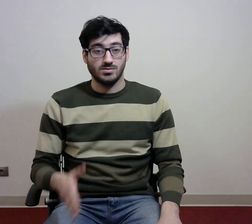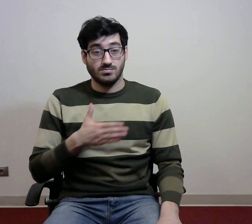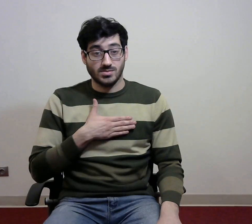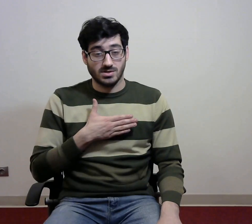mən